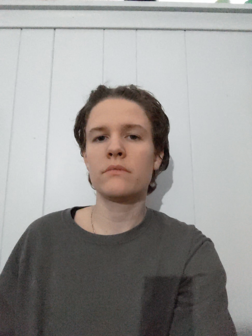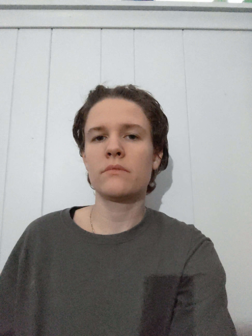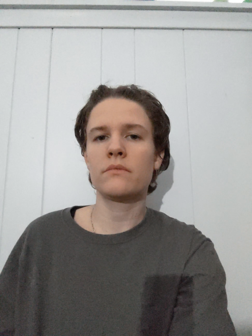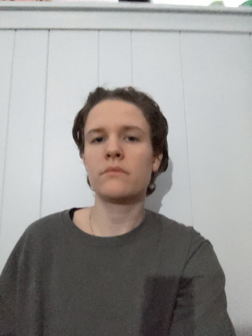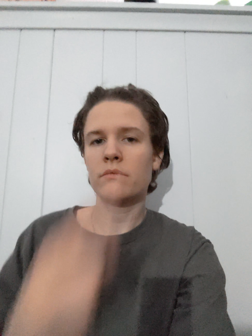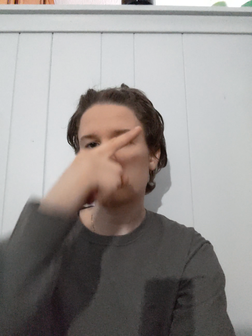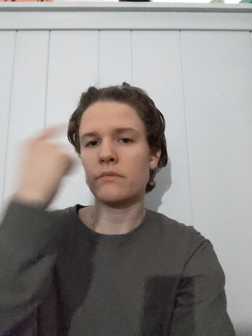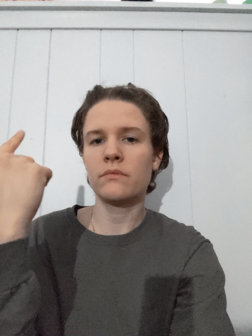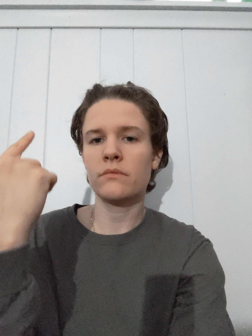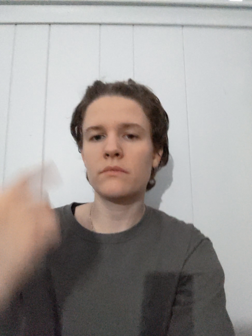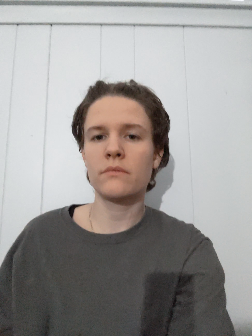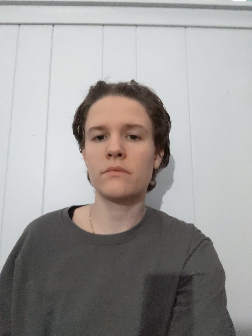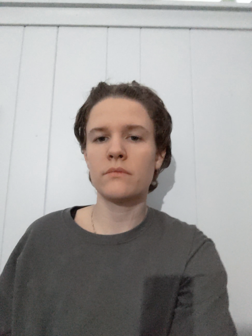black